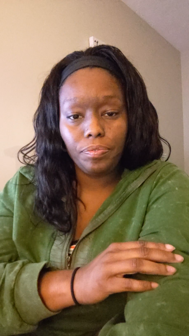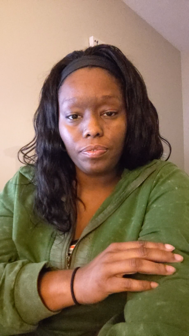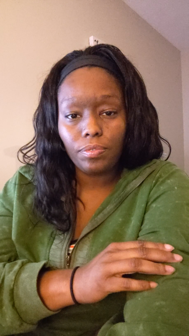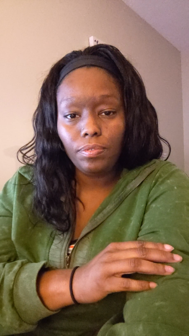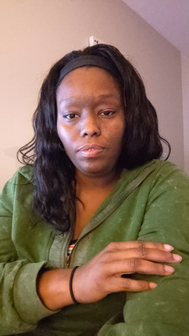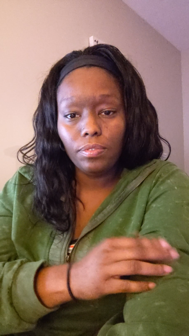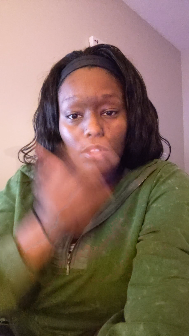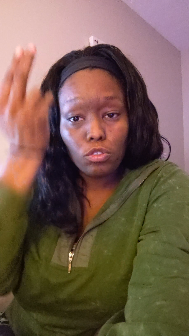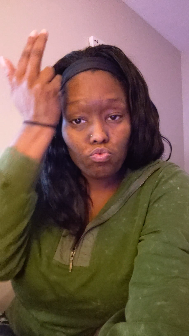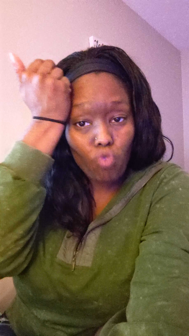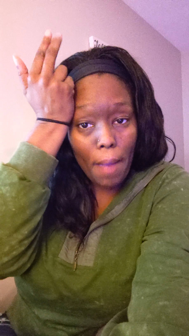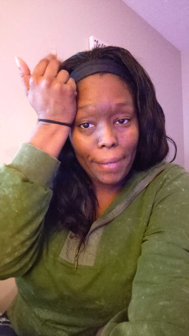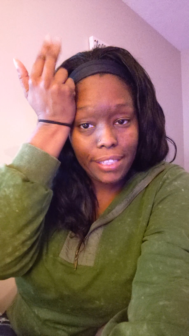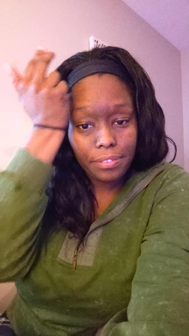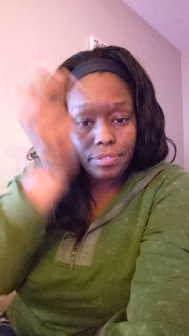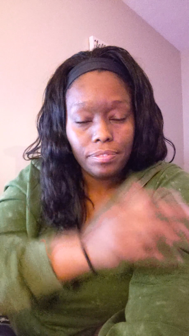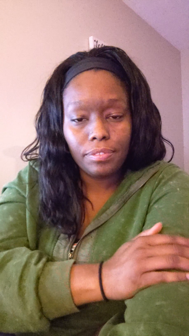rabbit